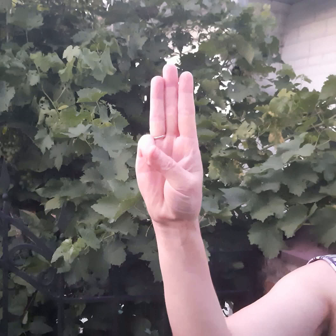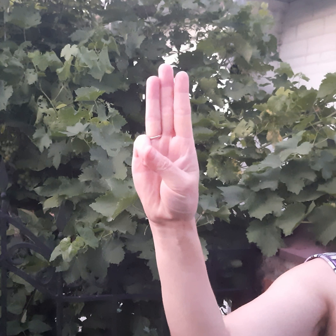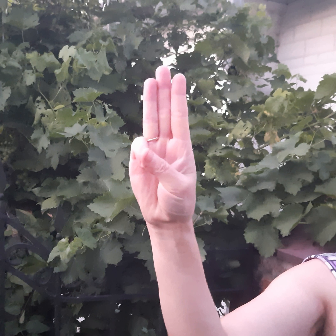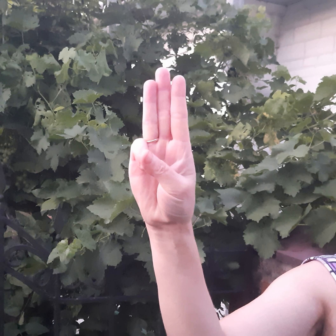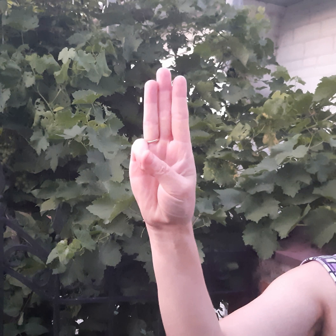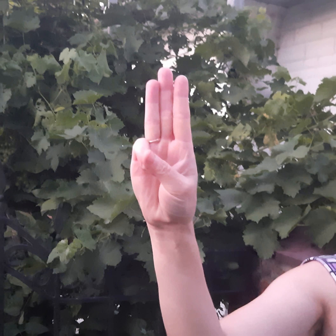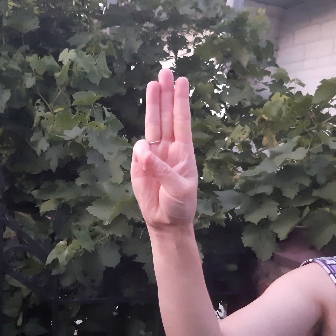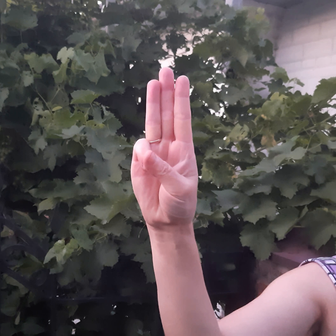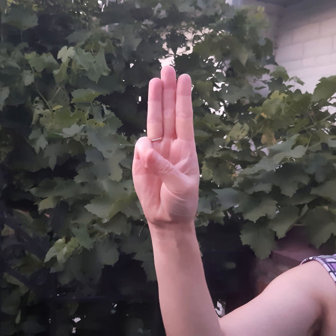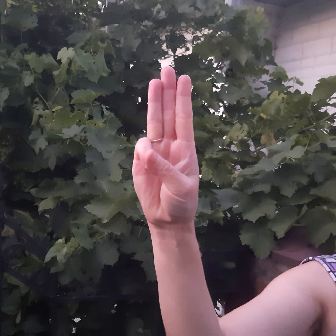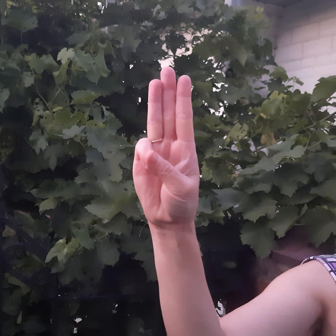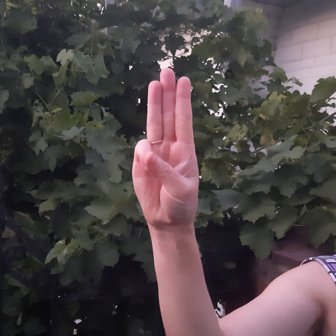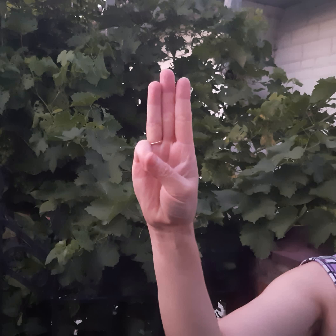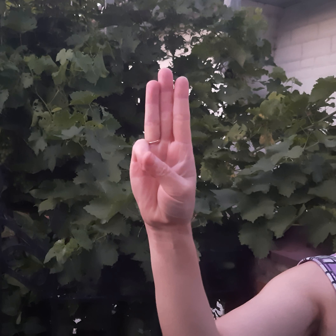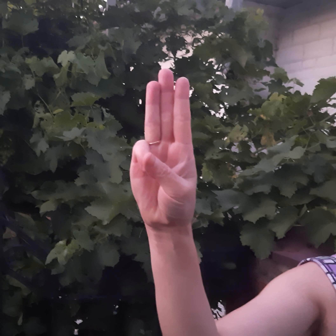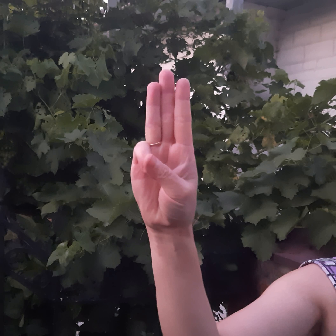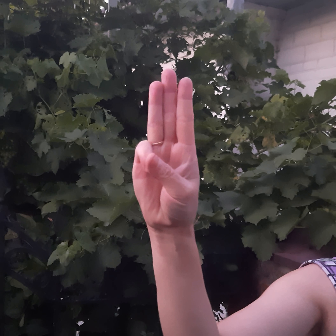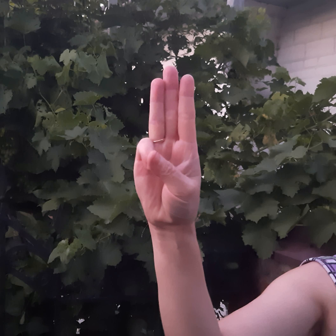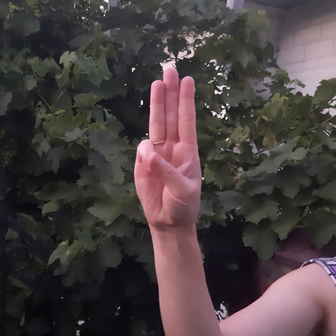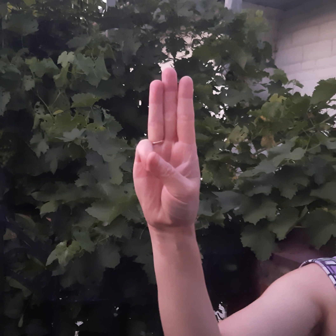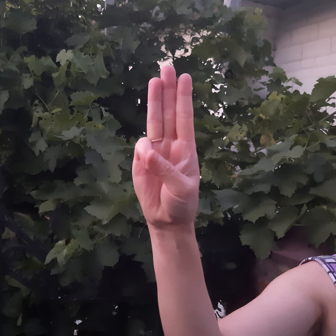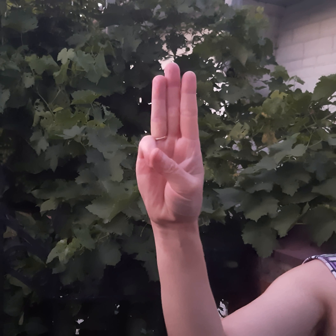Ш